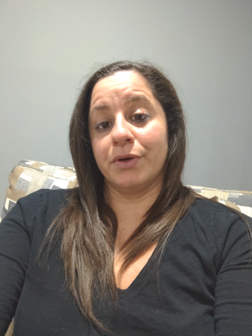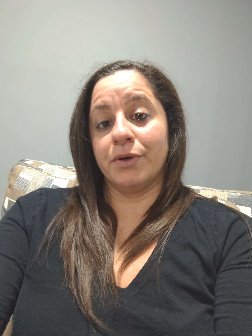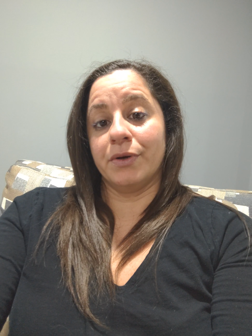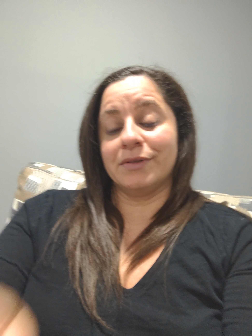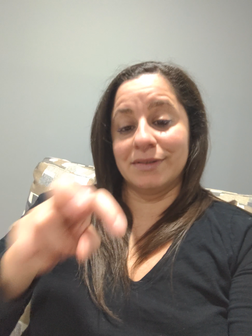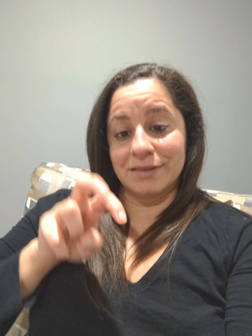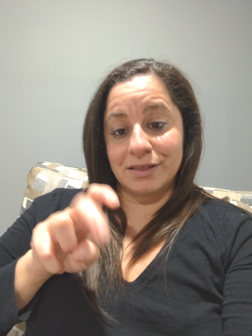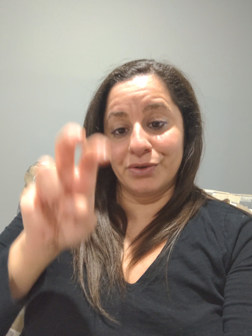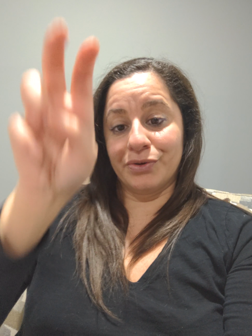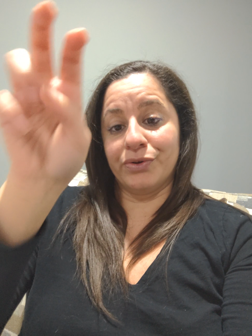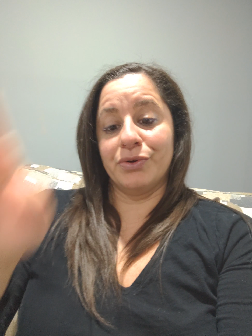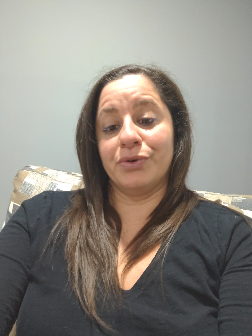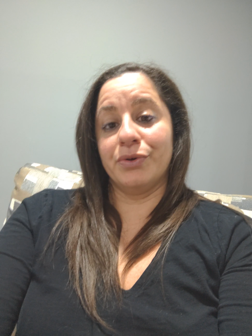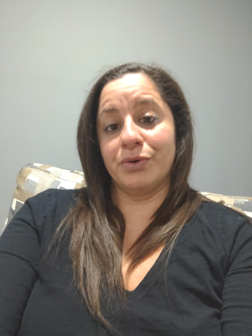stairs